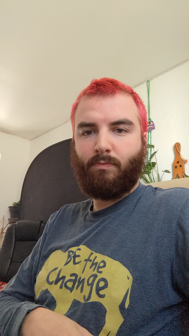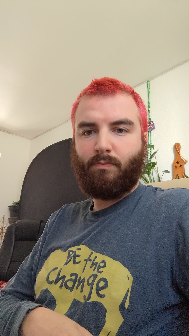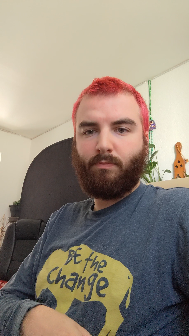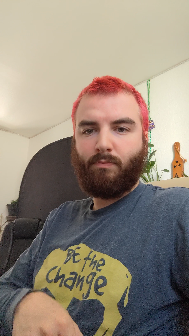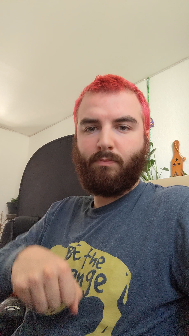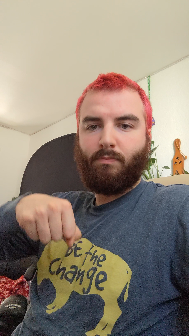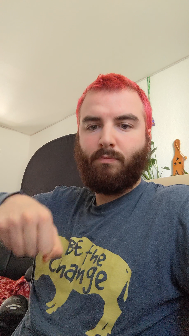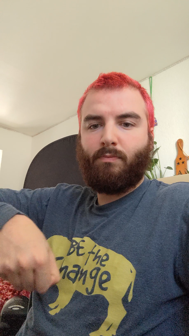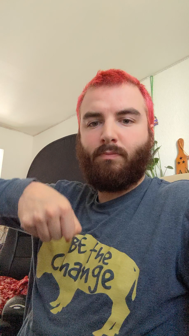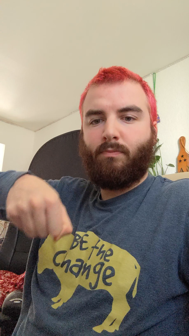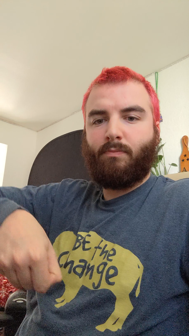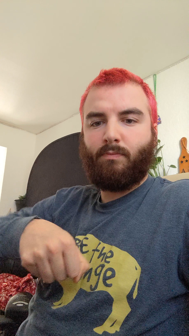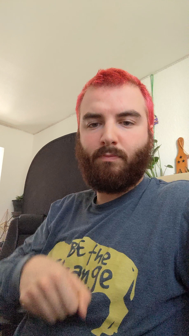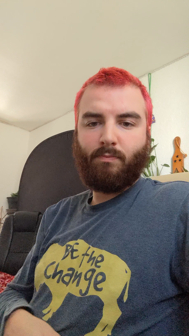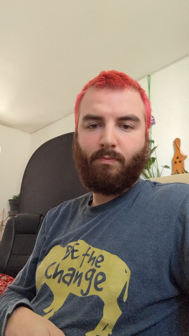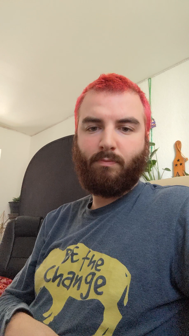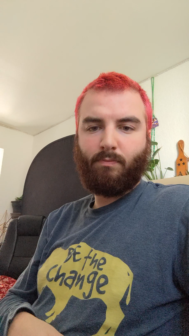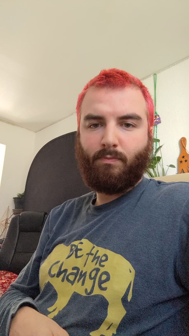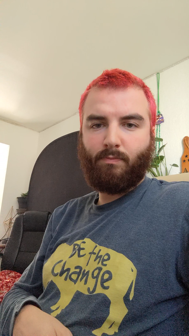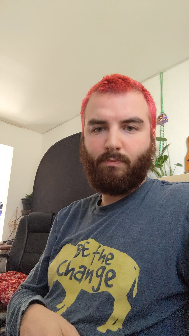bicycle